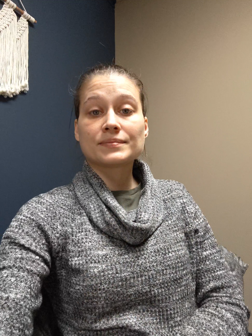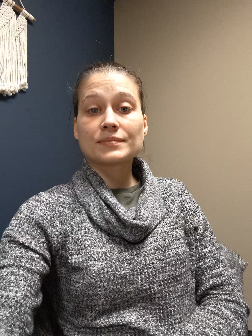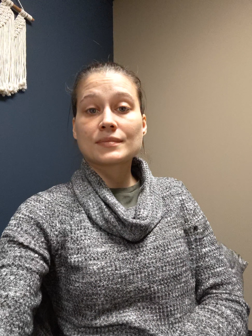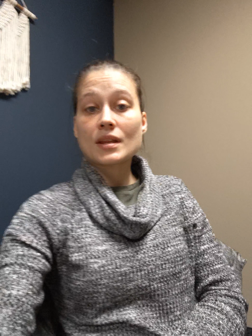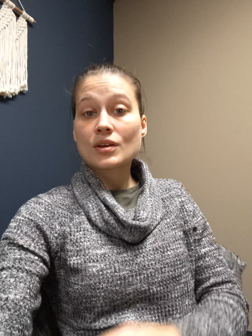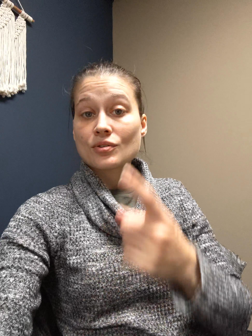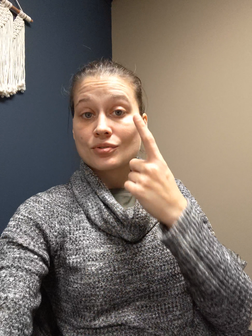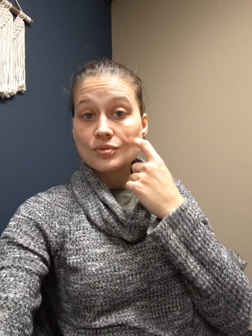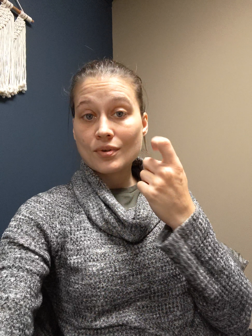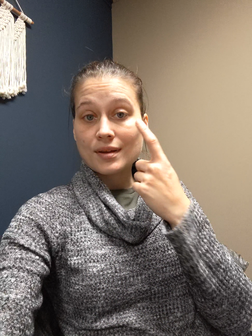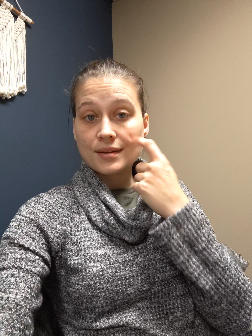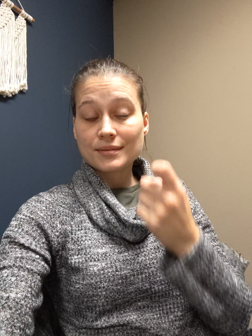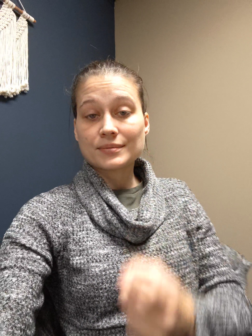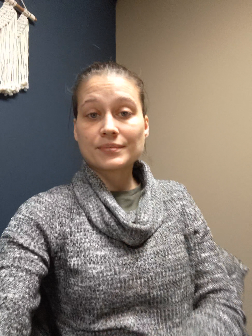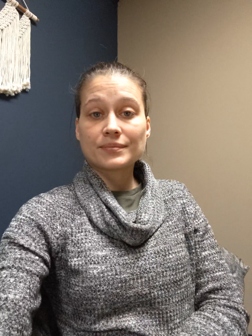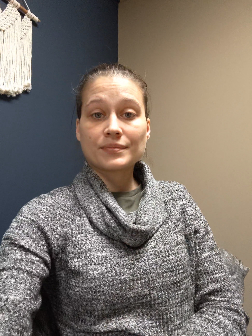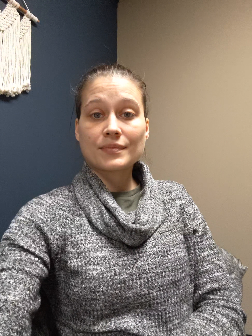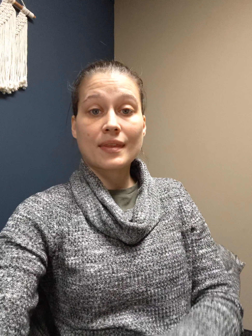cry